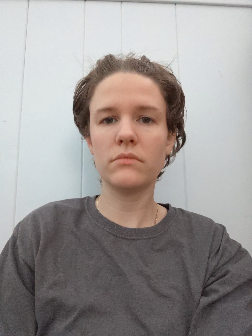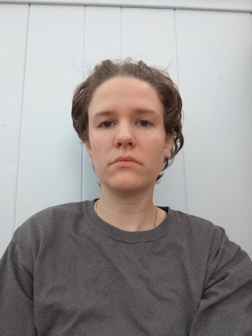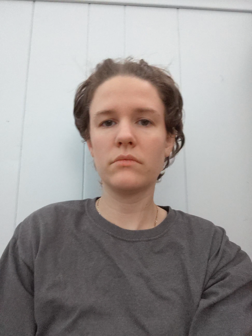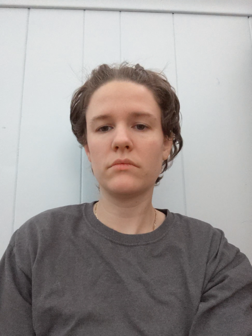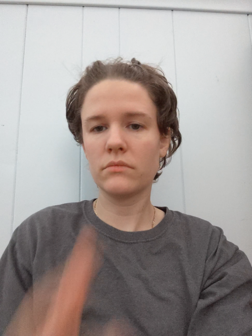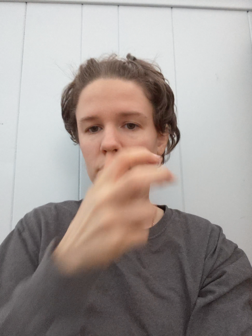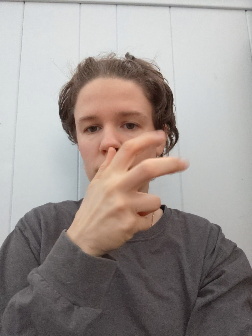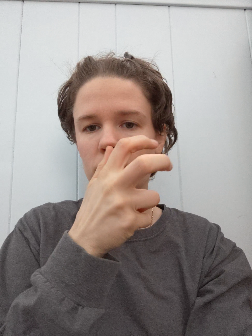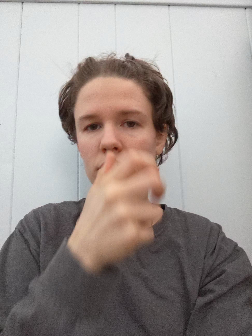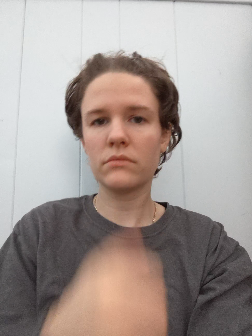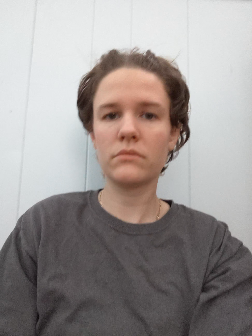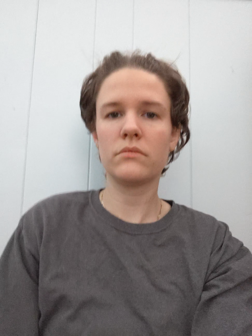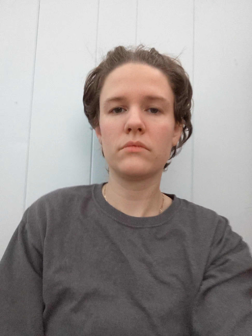bug